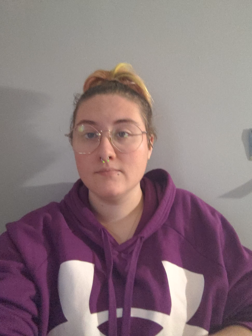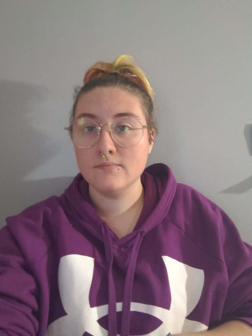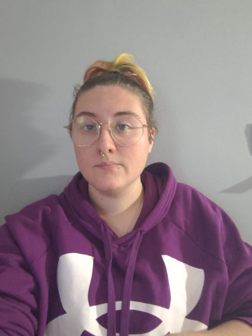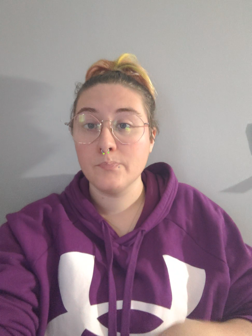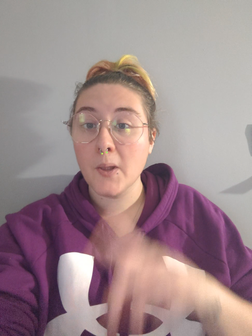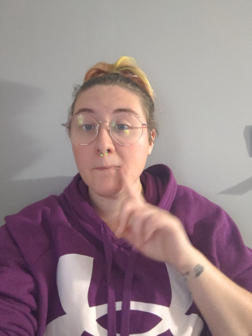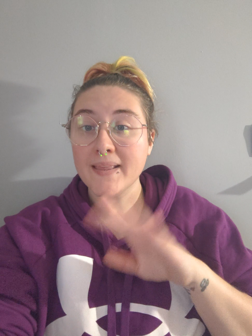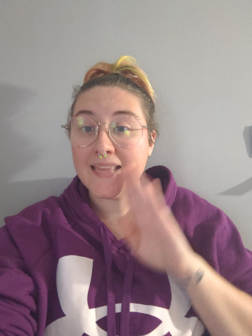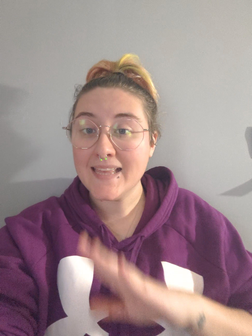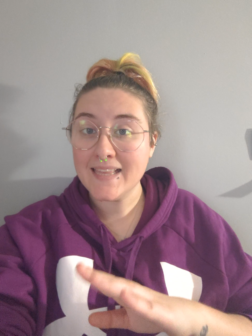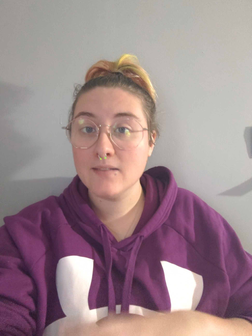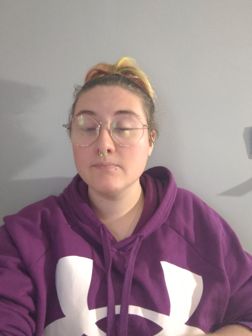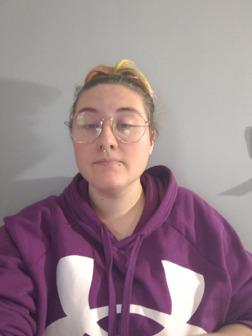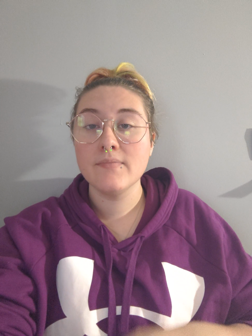bee